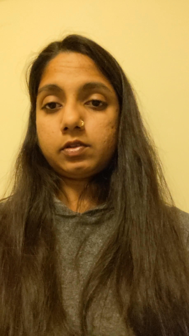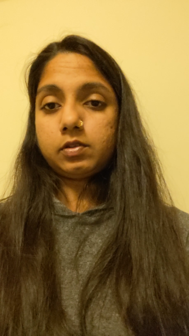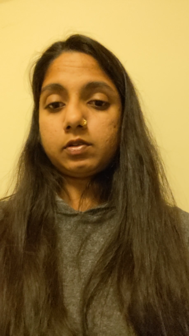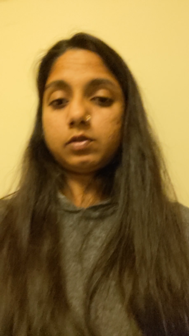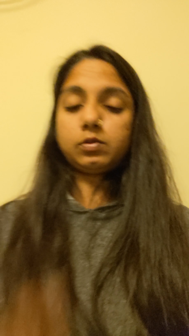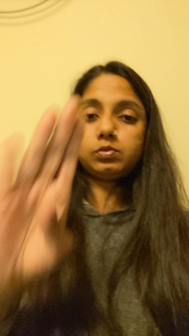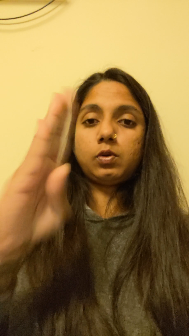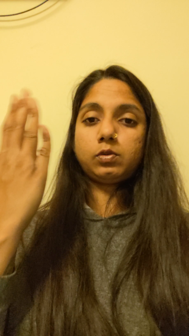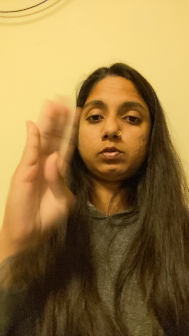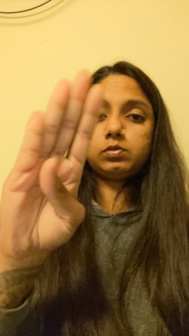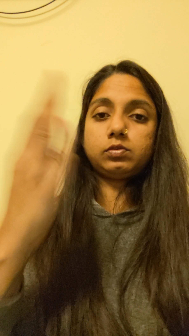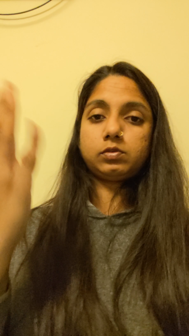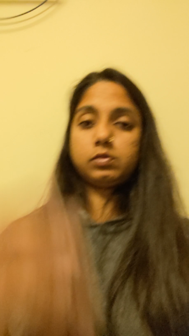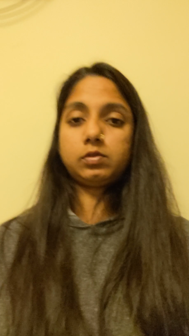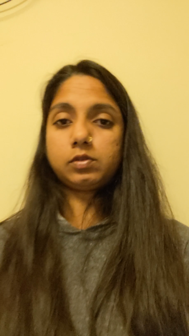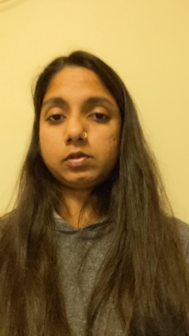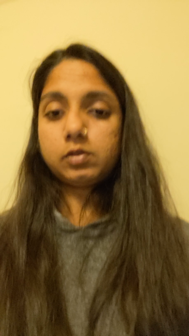door